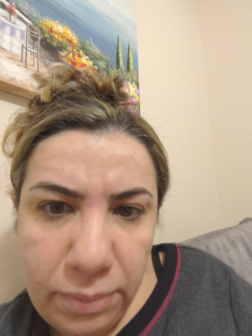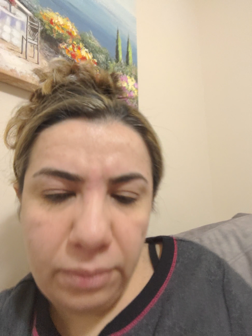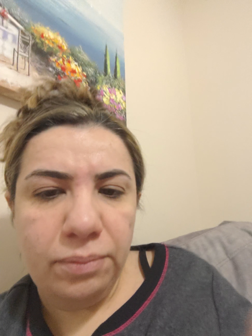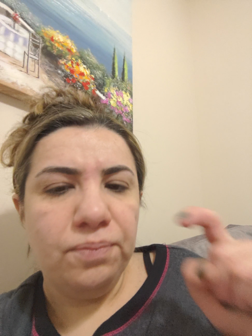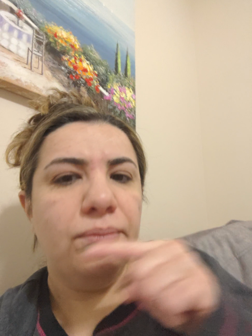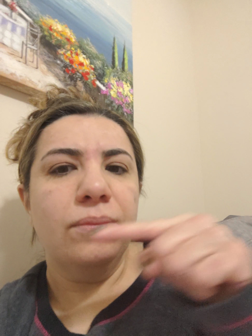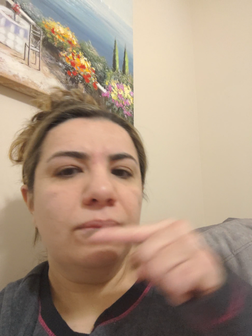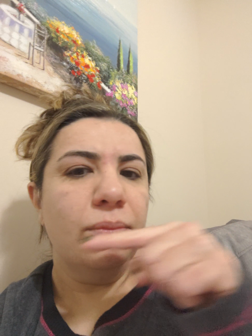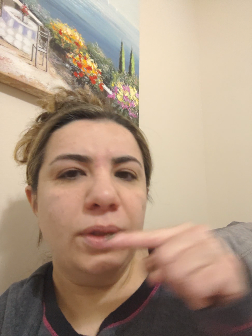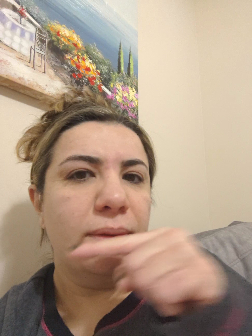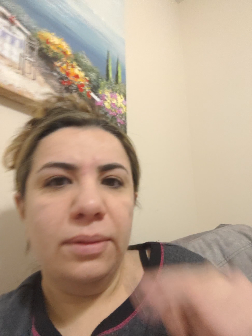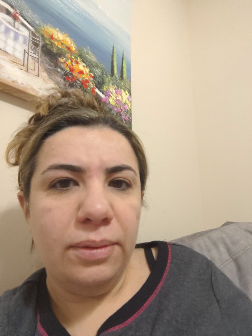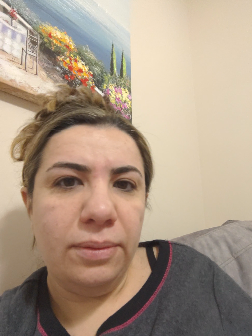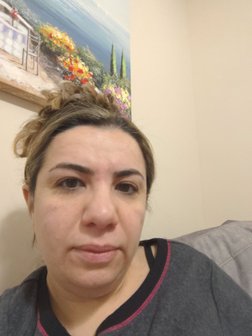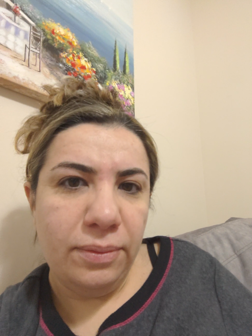toothbrush